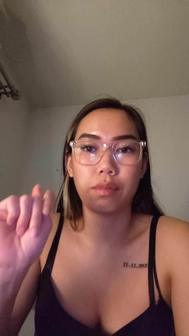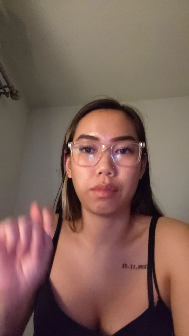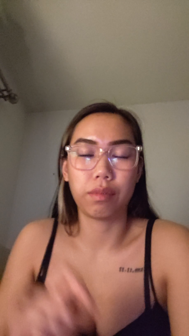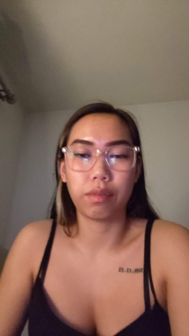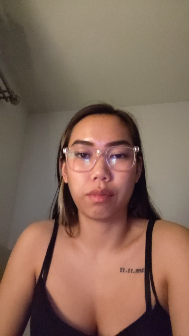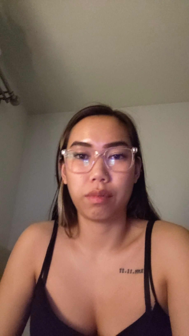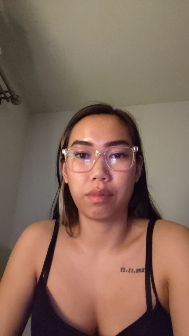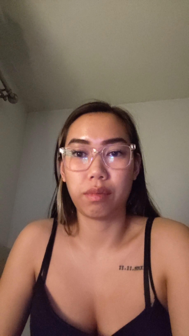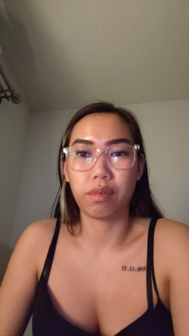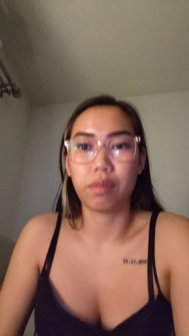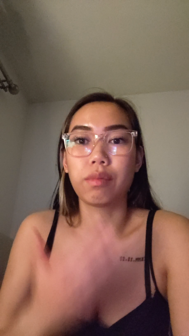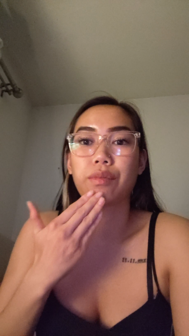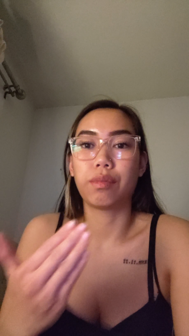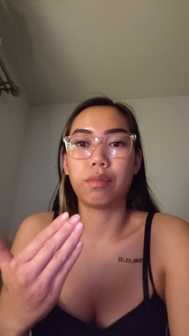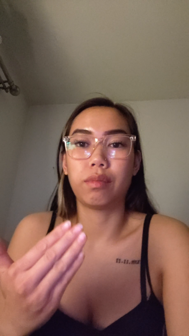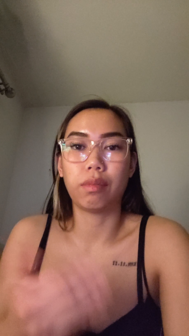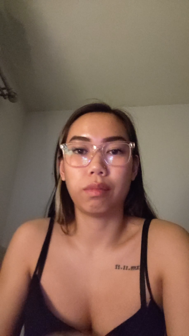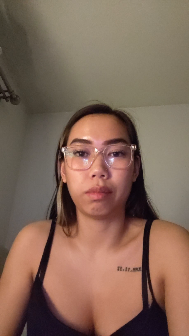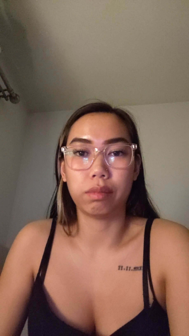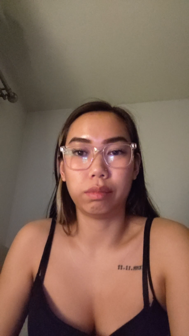good